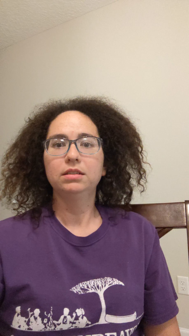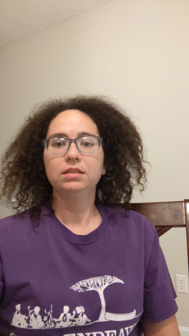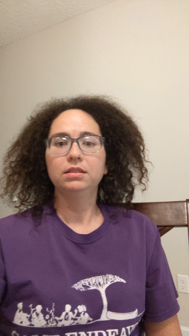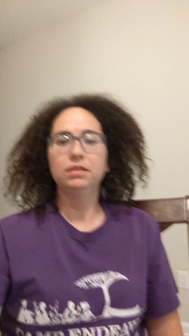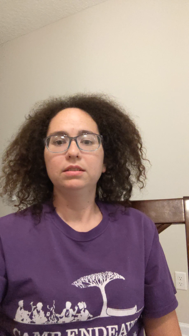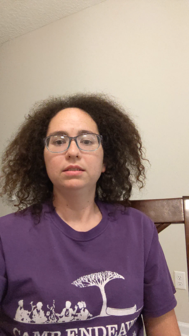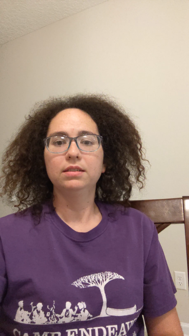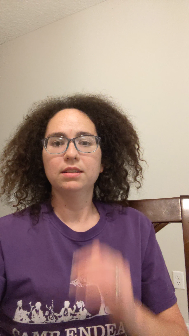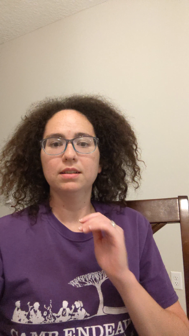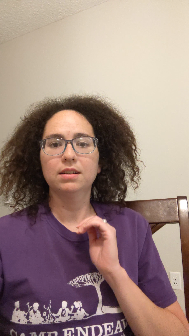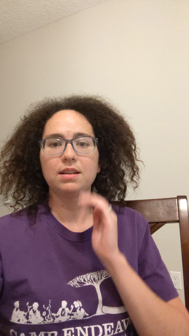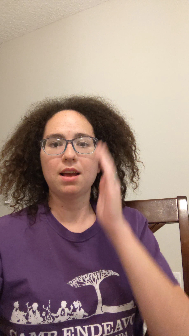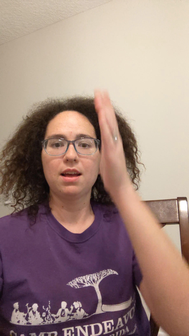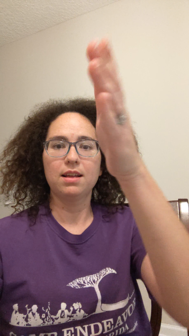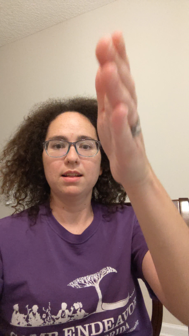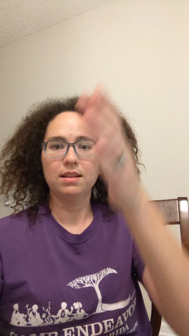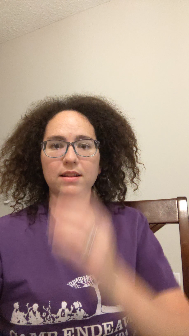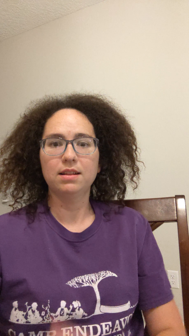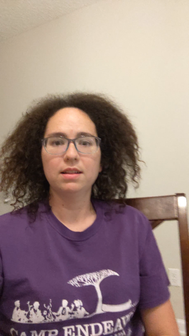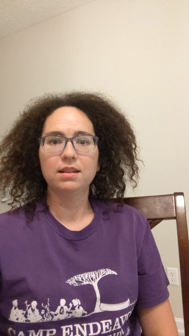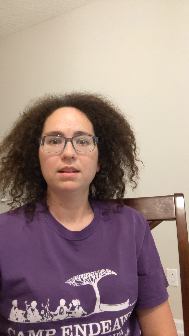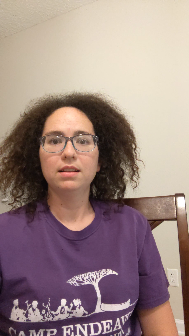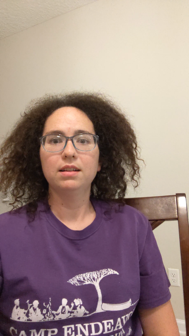over